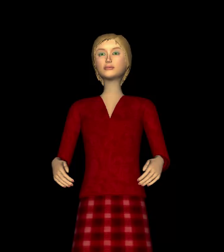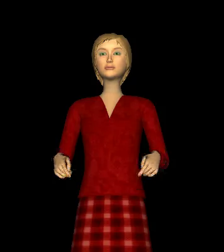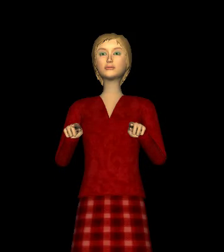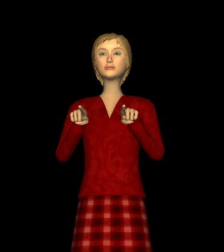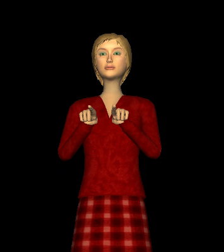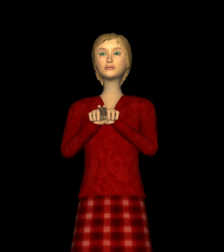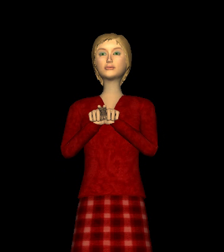نفس